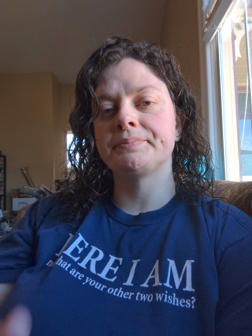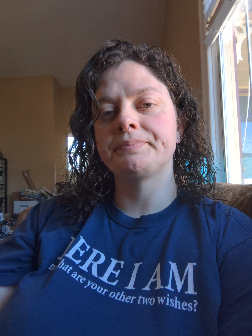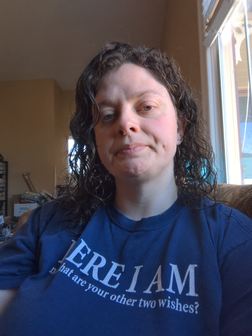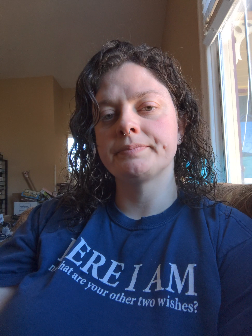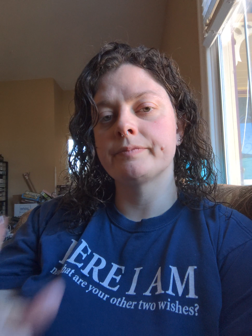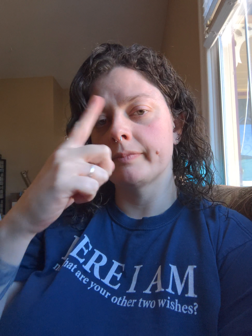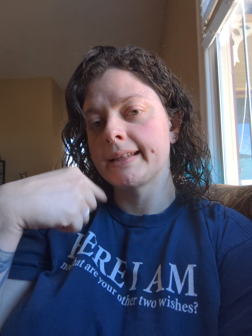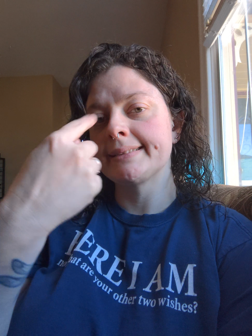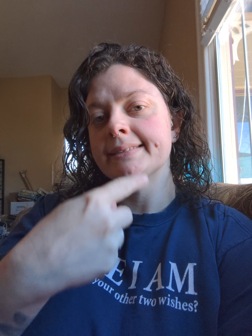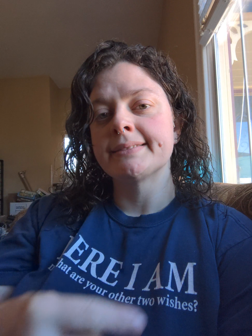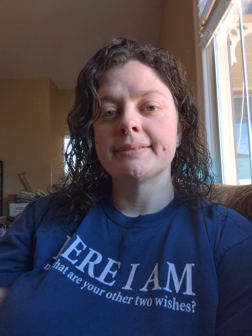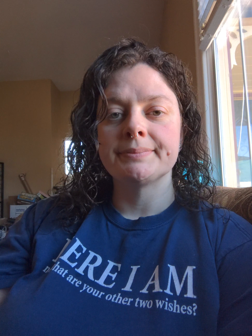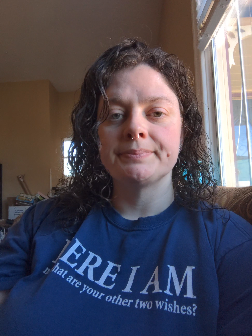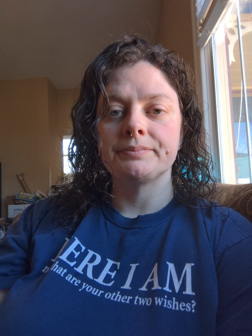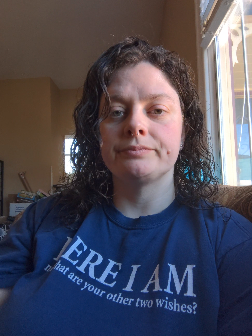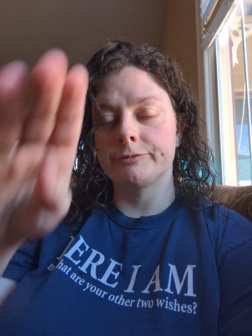face